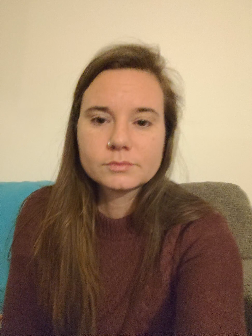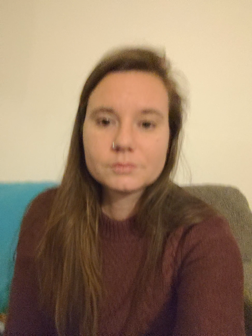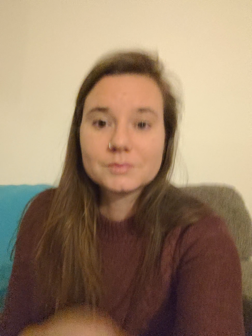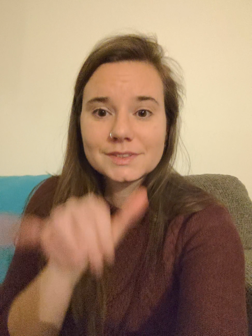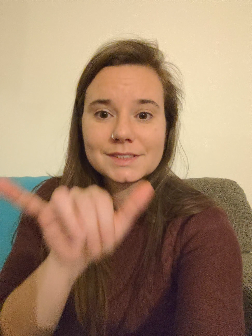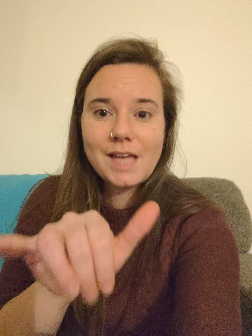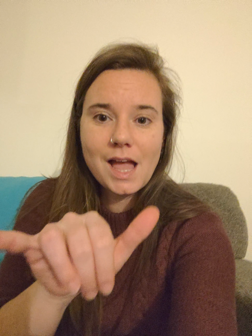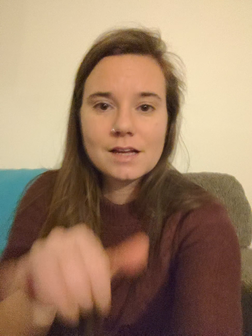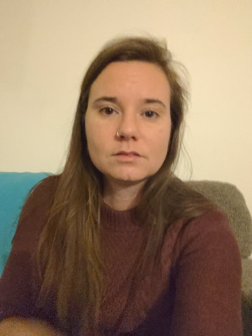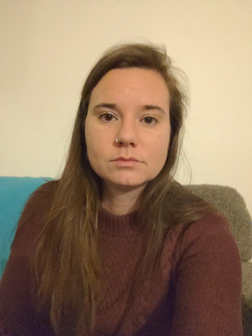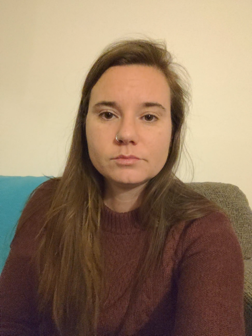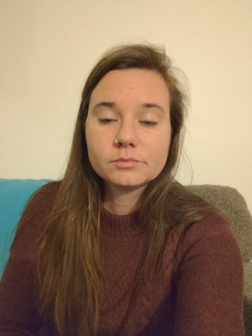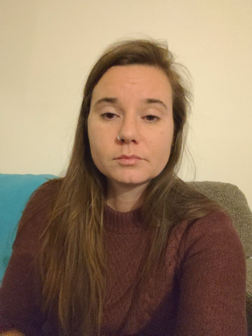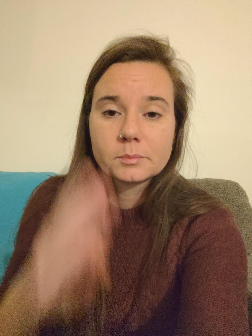stay